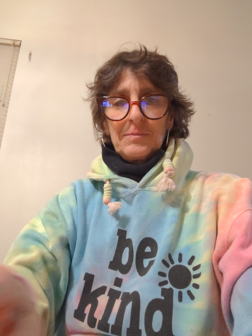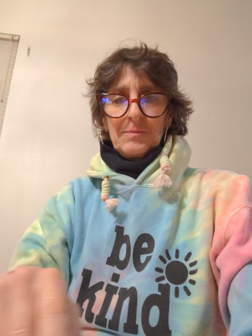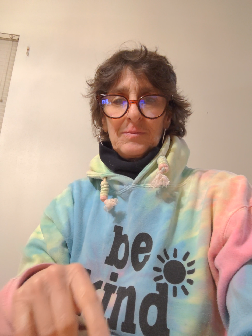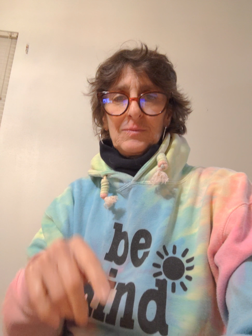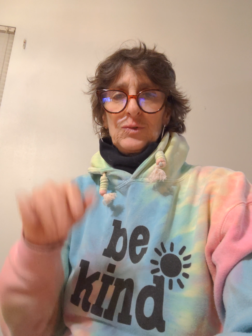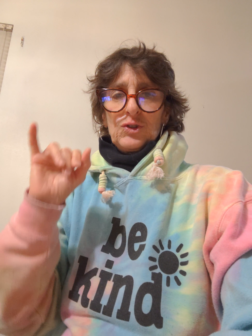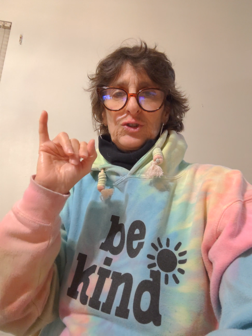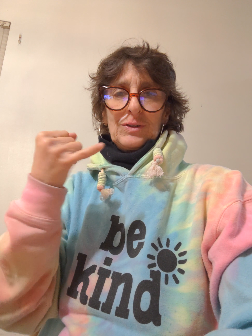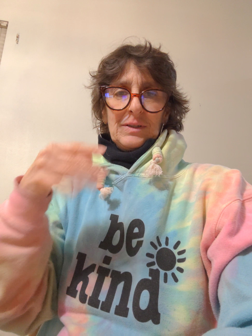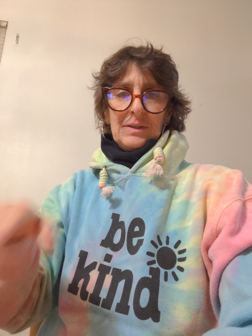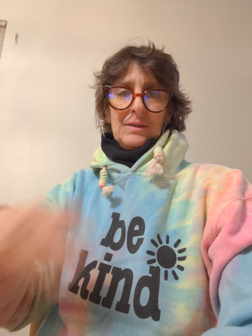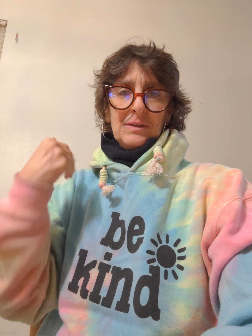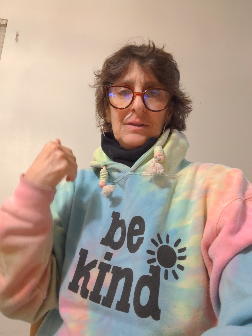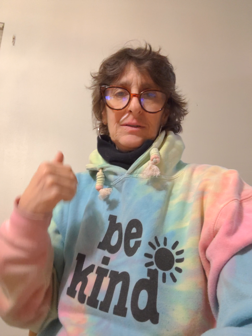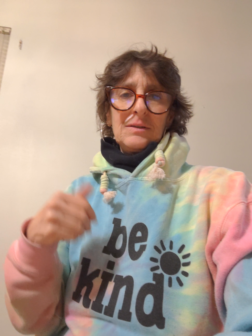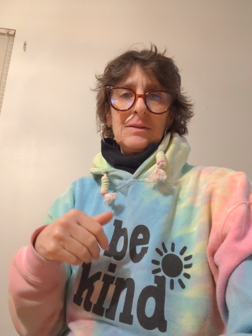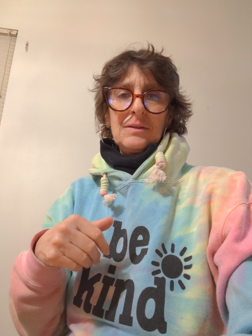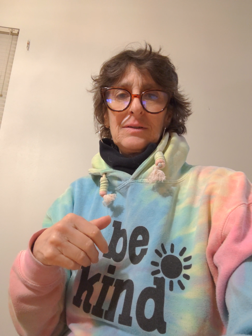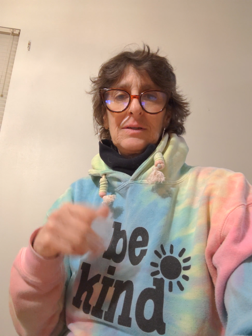jeans